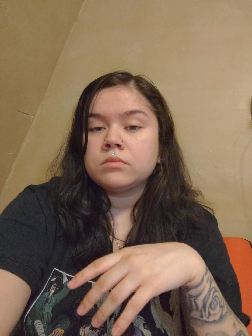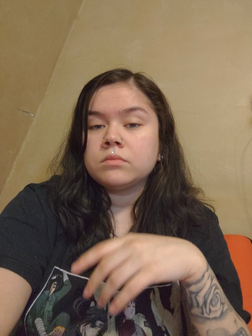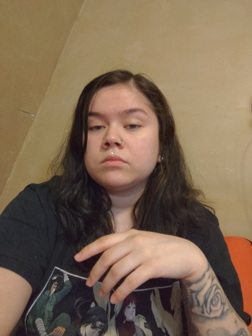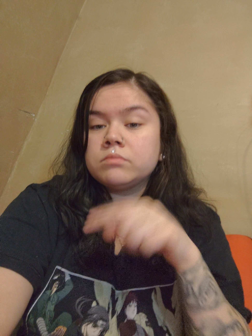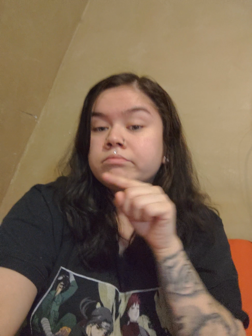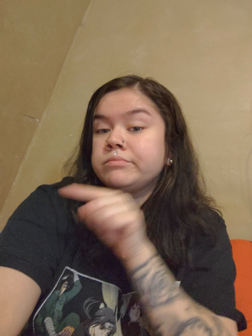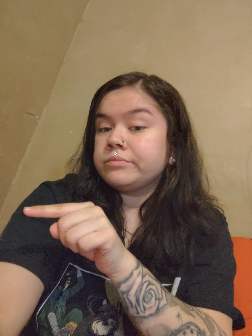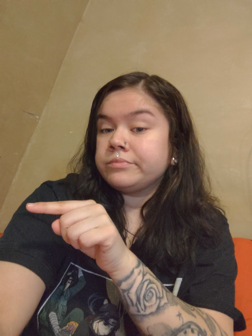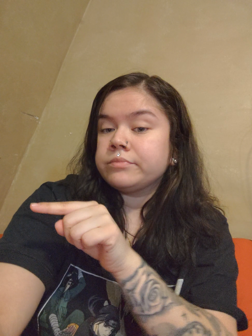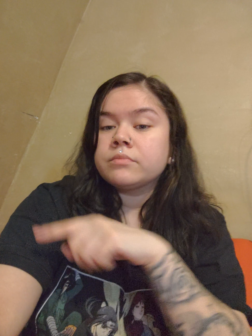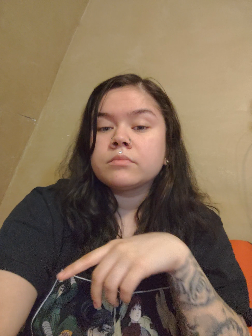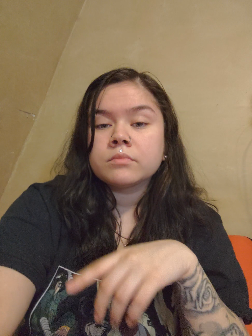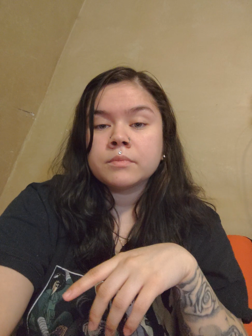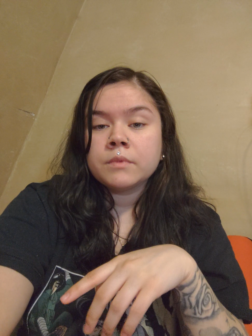he/she/it